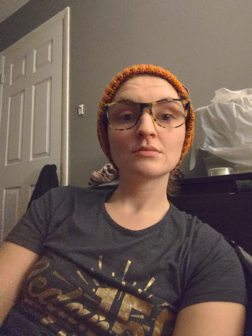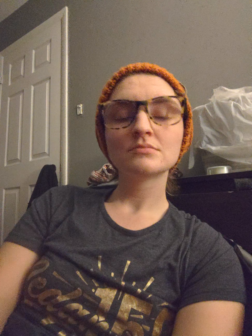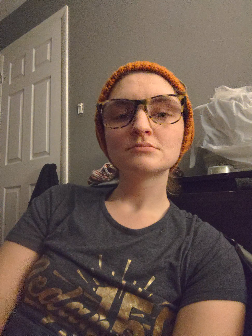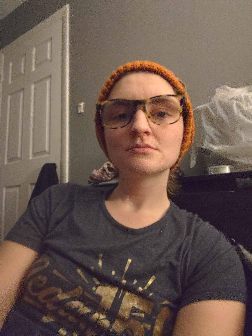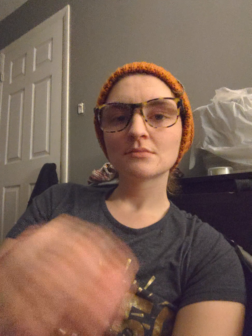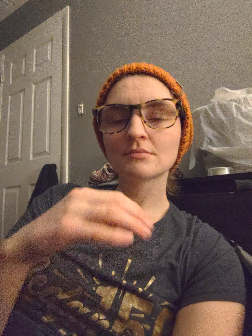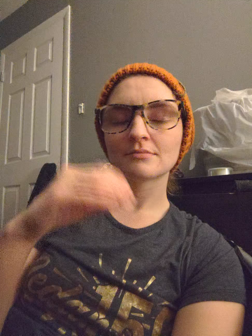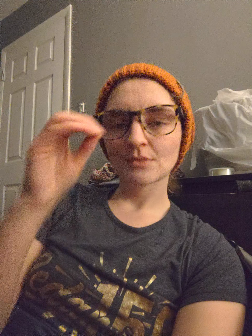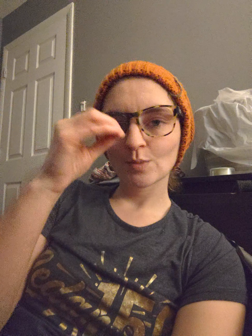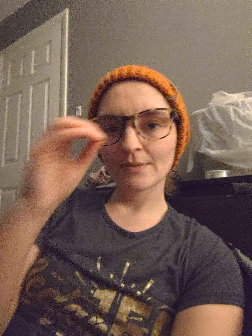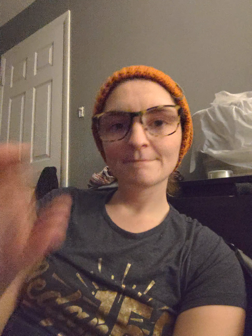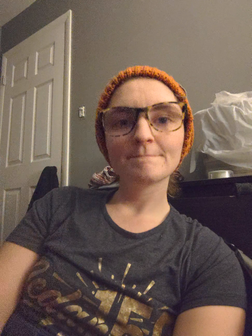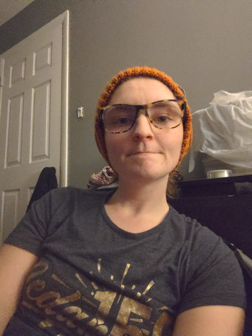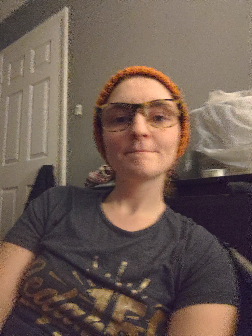owl